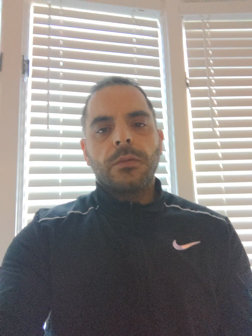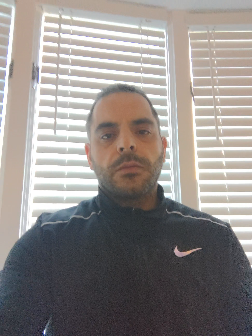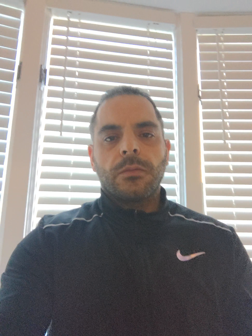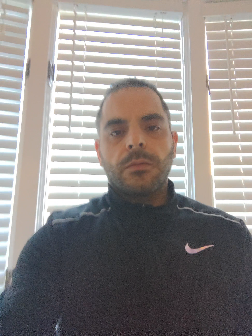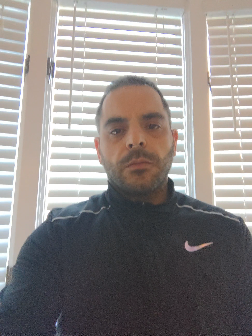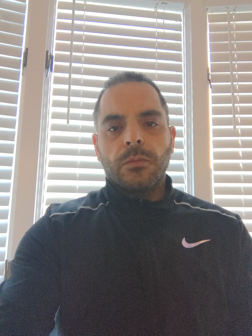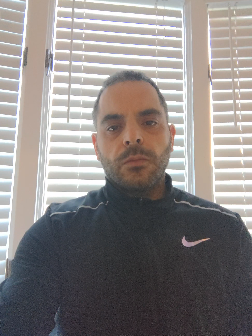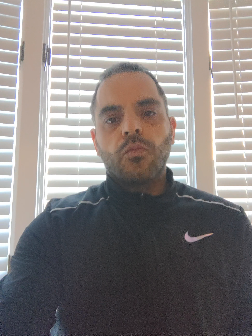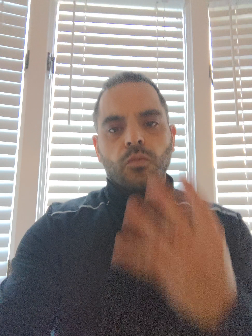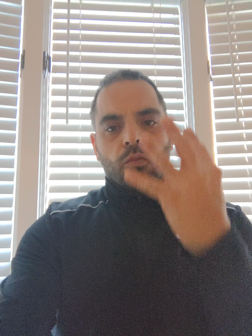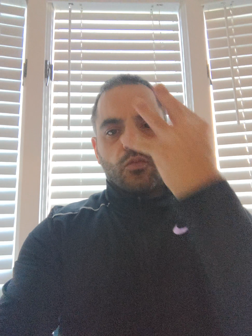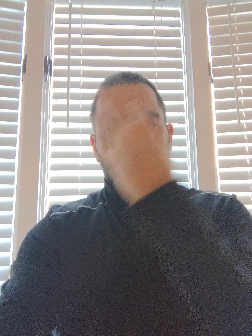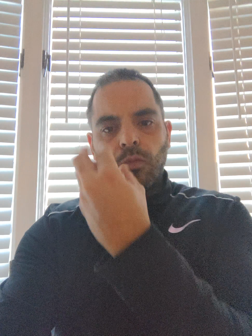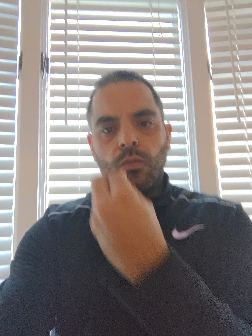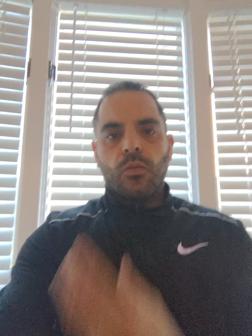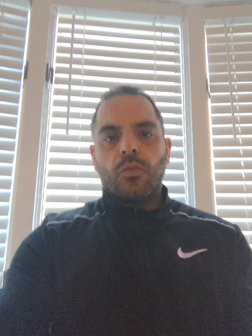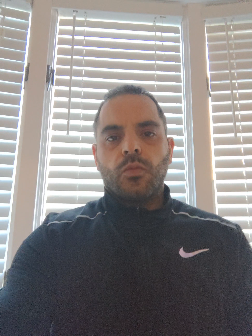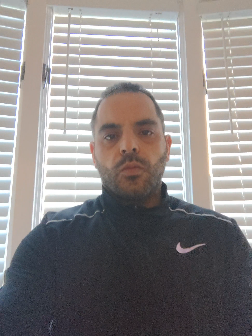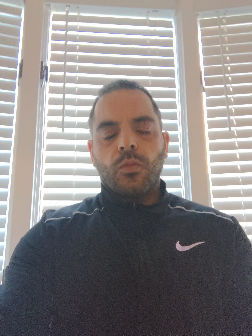pretty